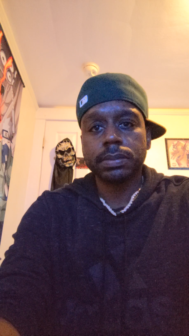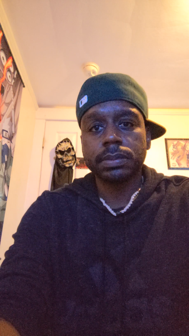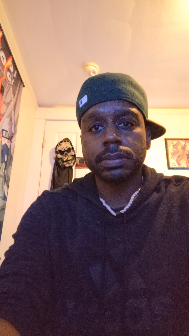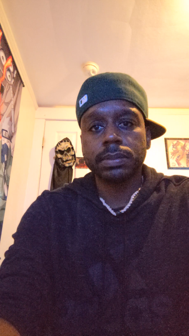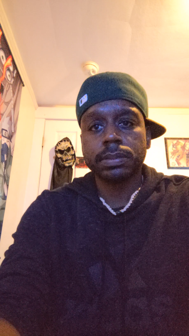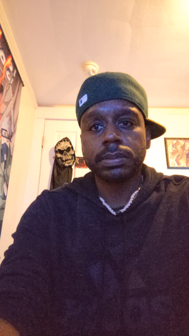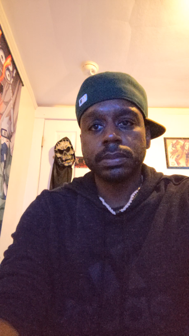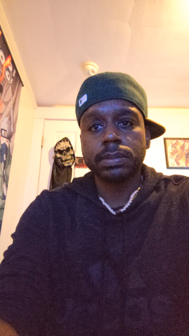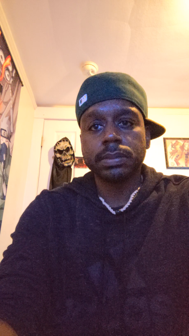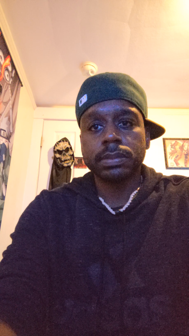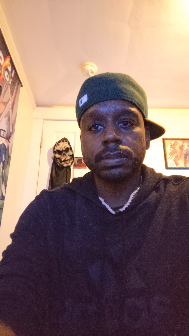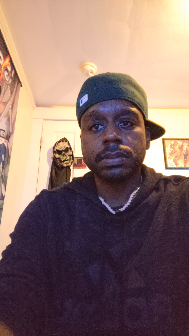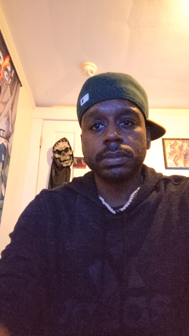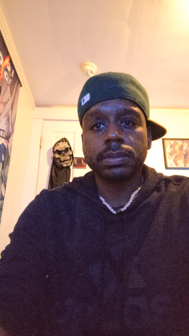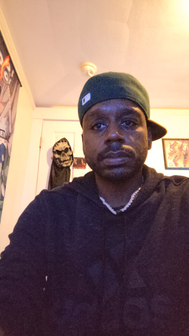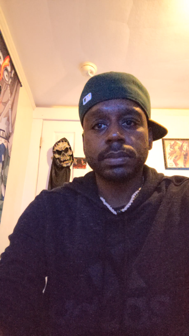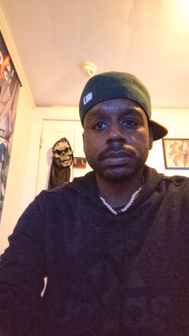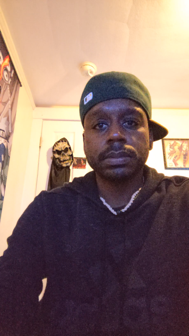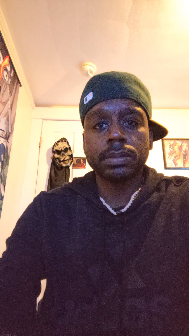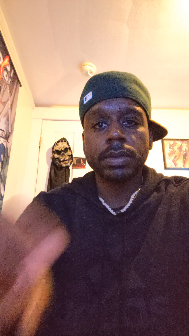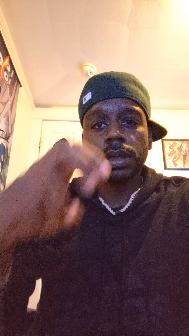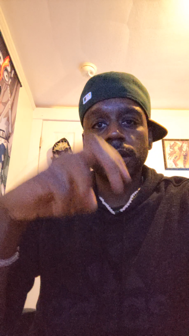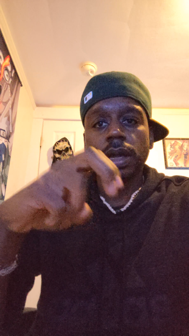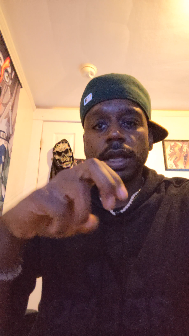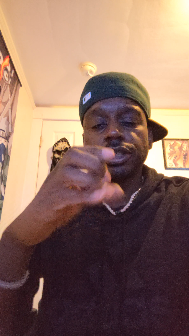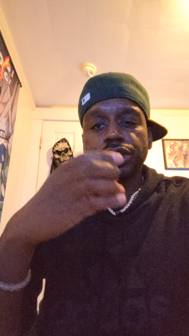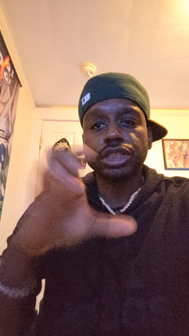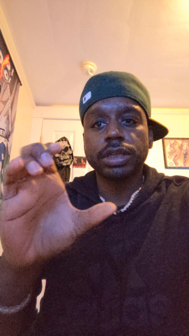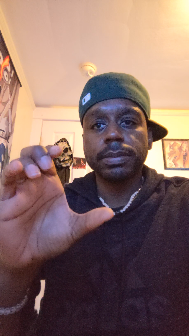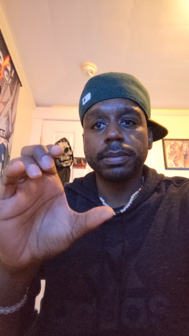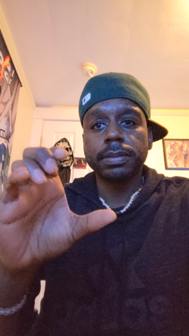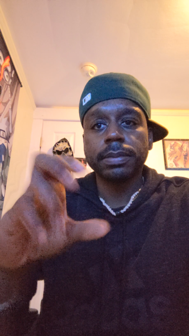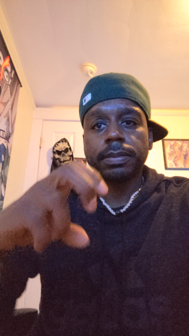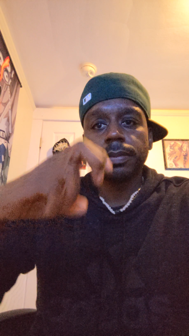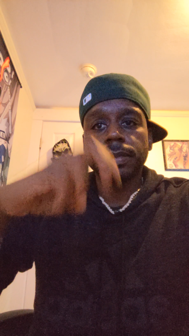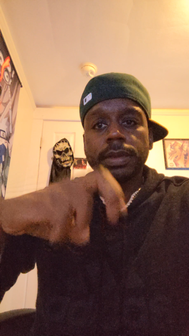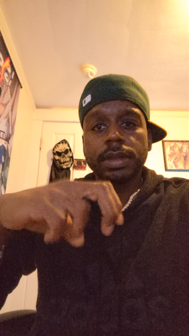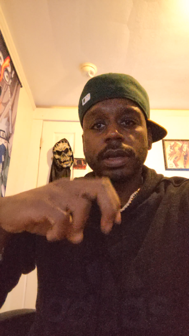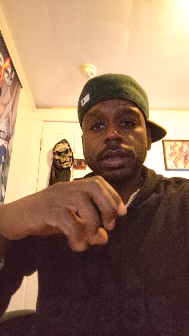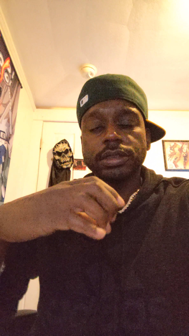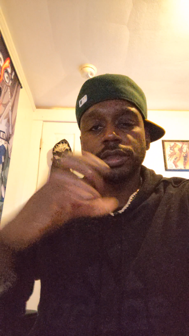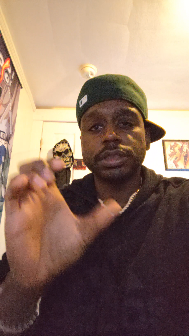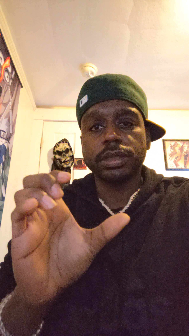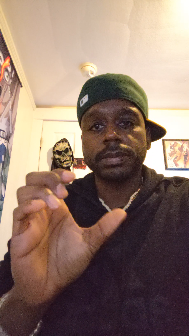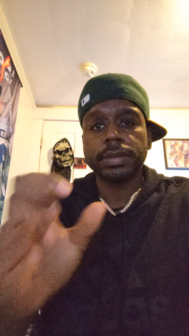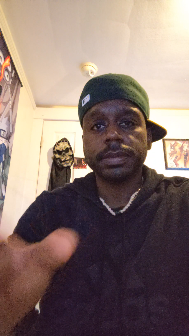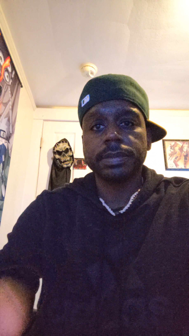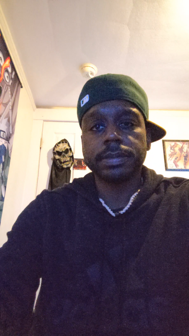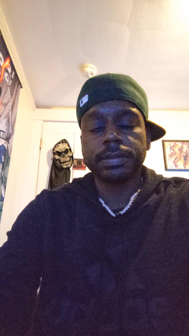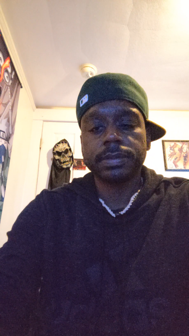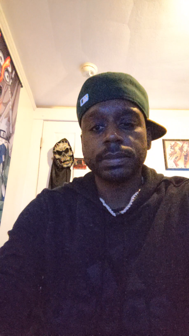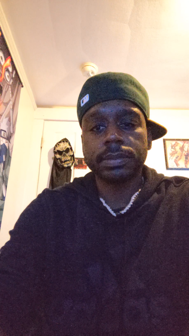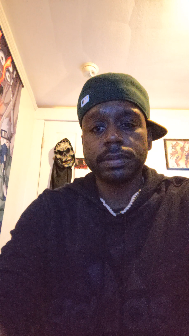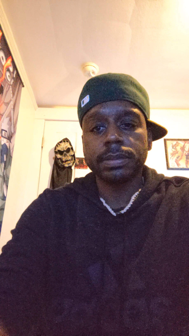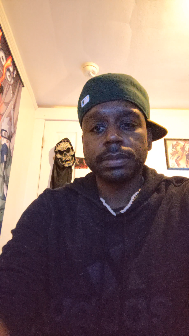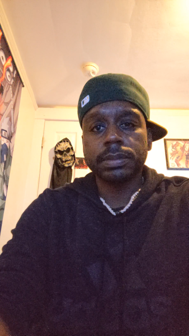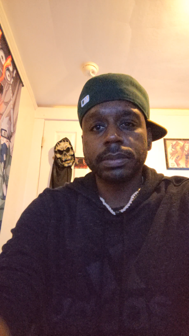potato chip